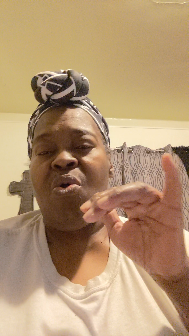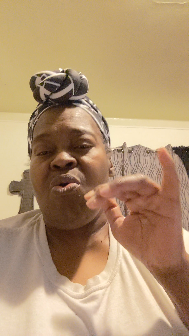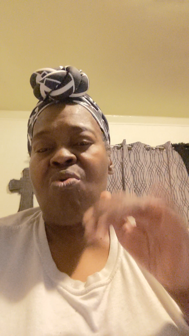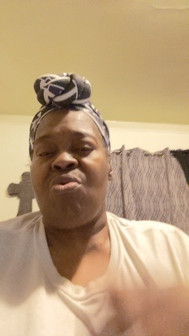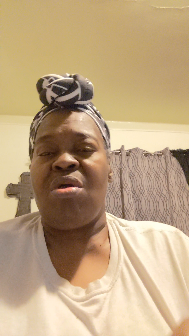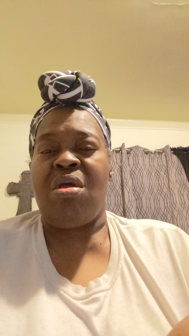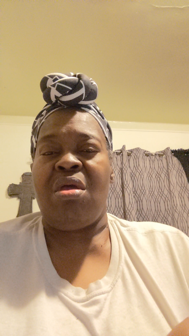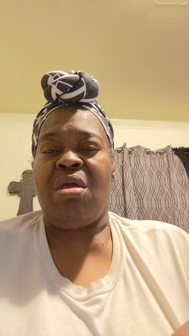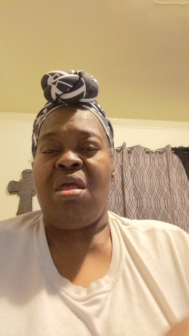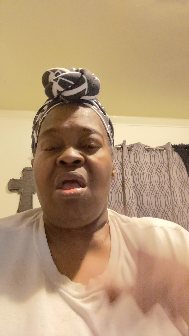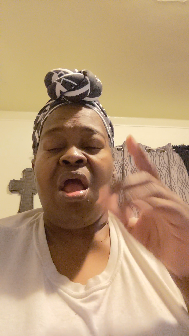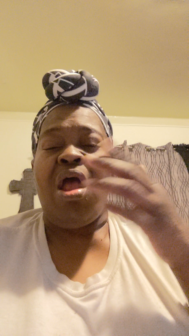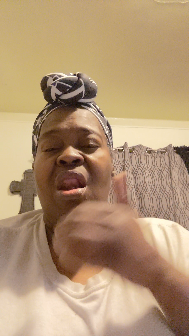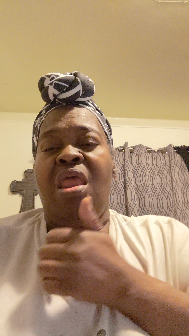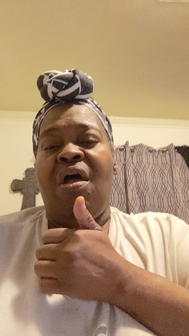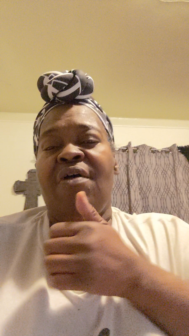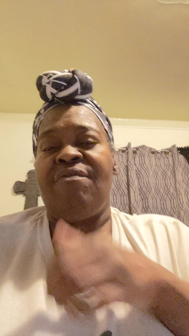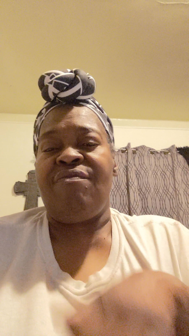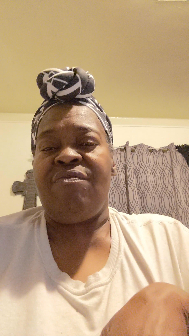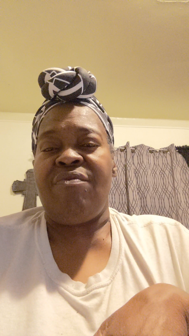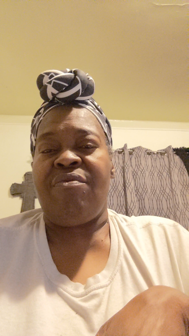love